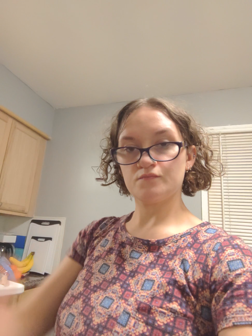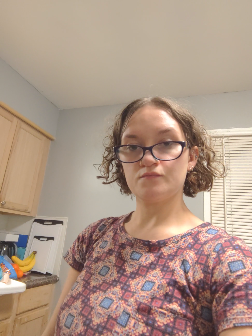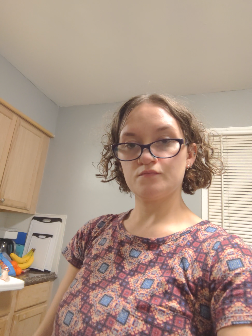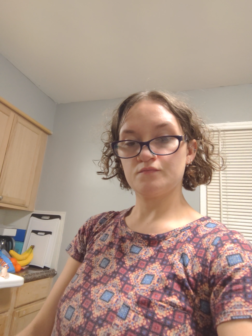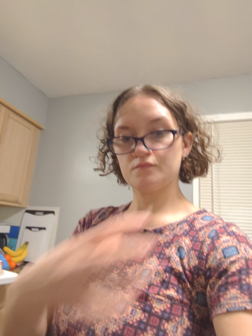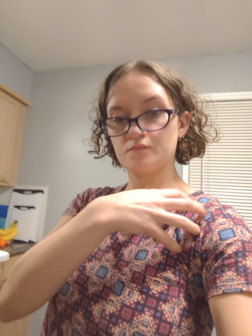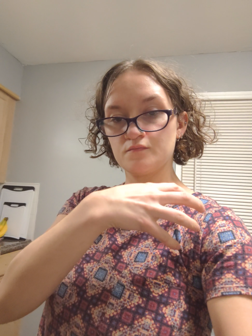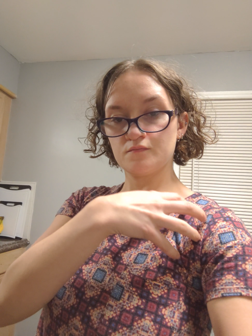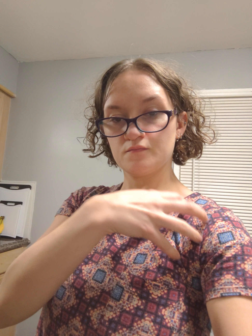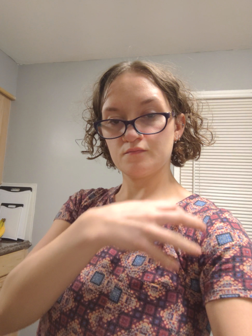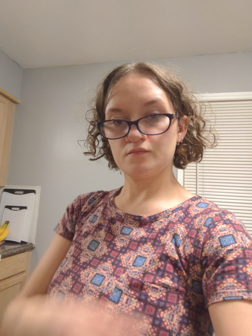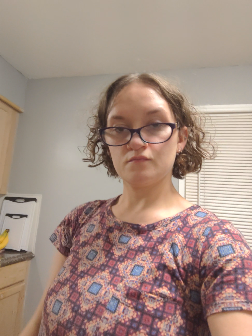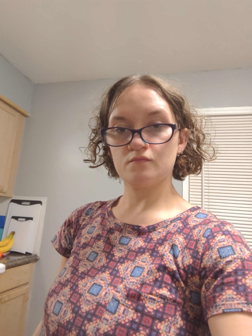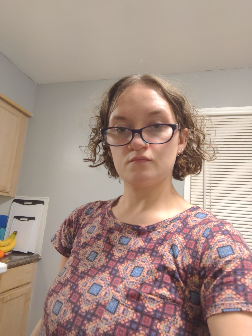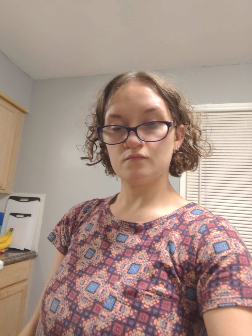police